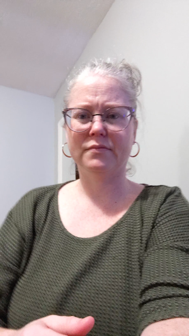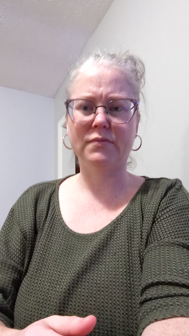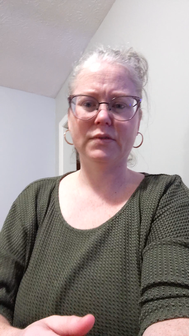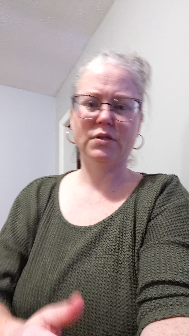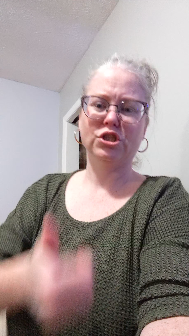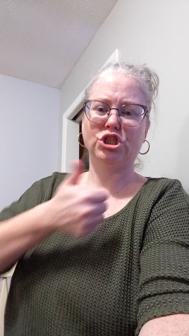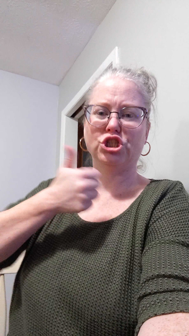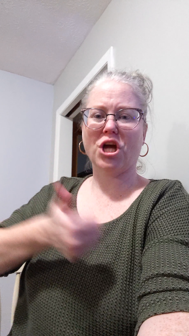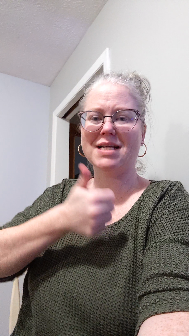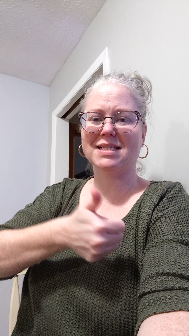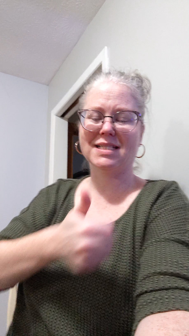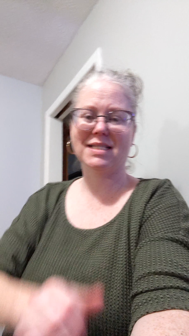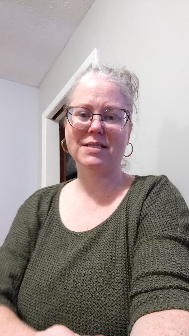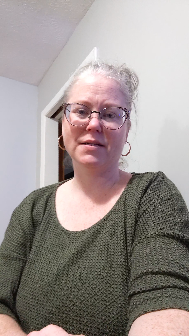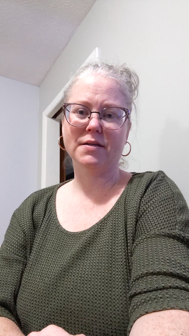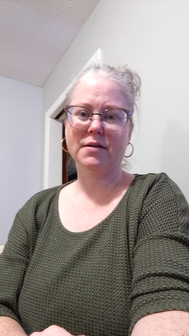chase